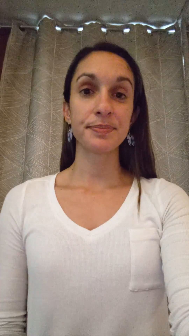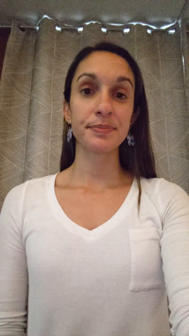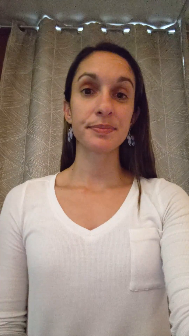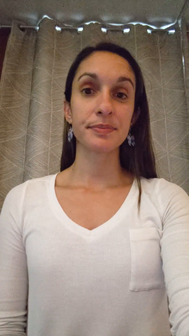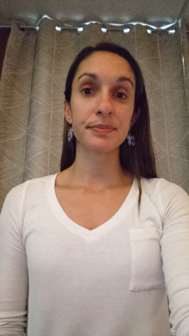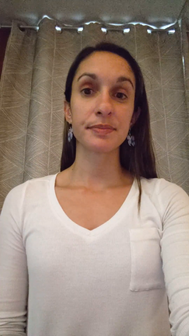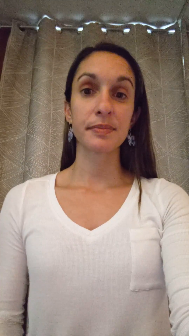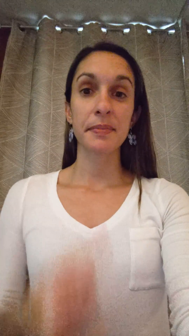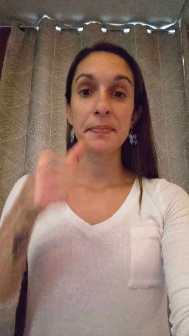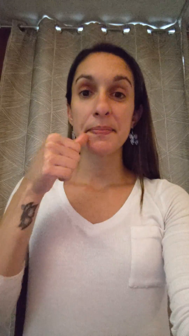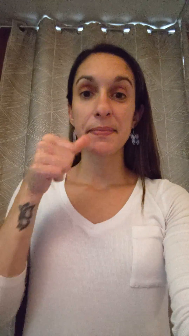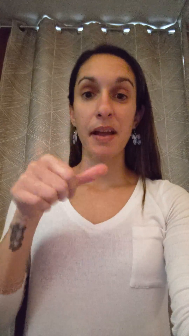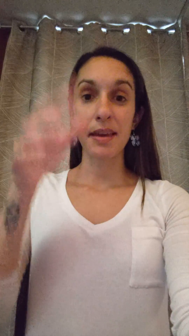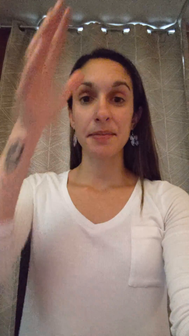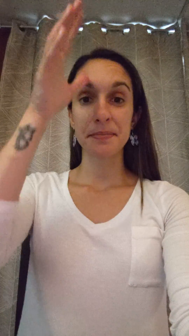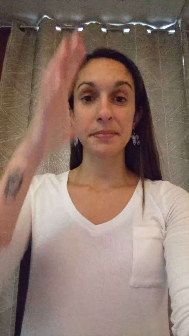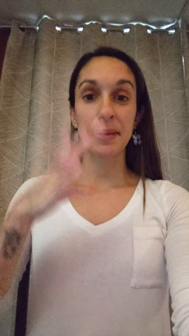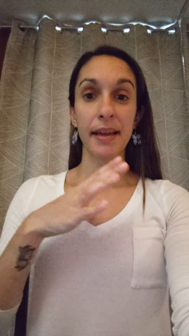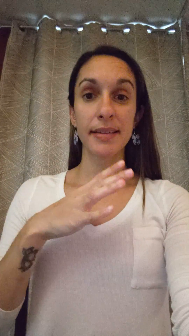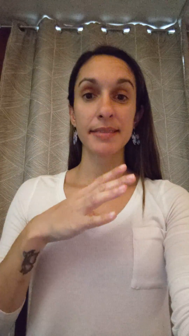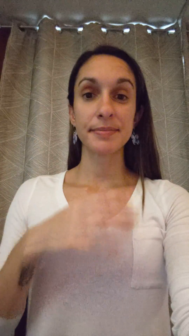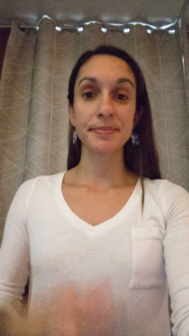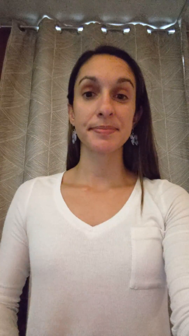mailman